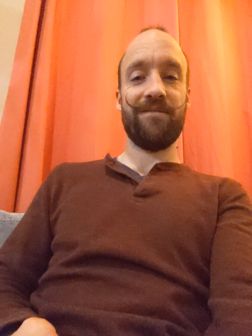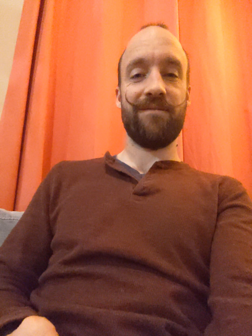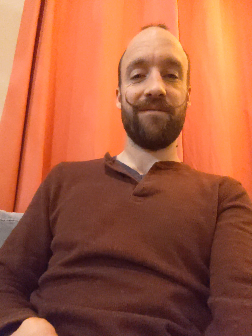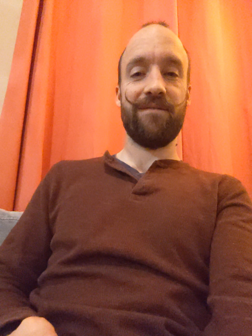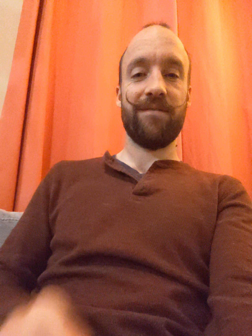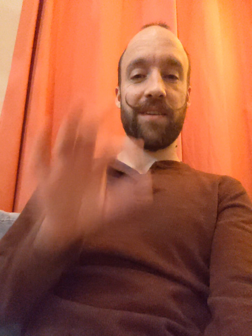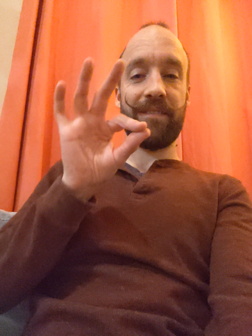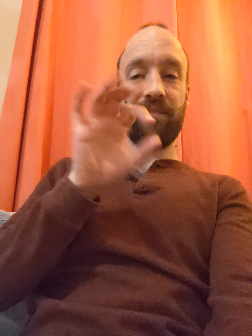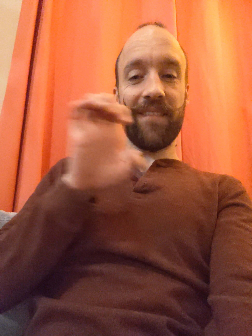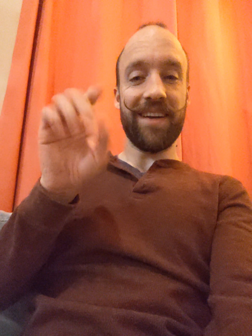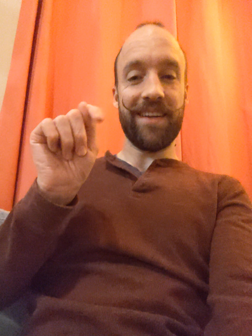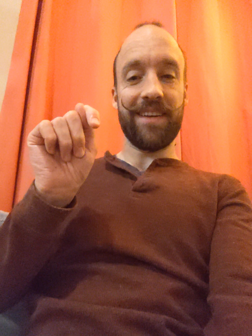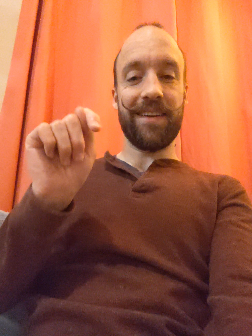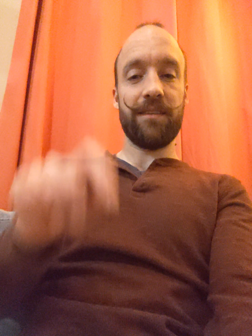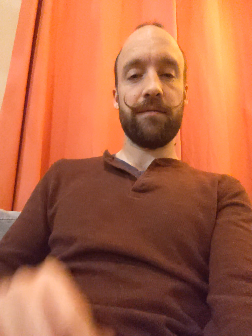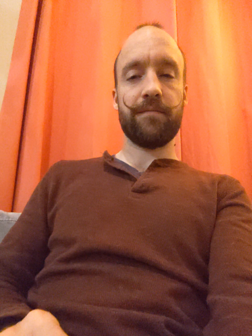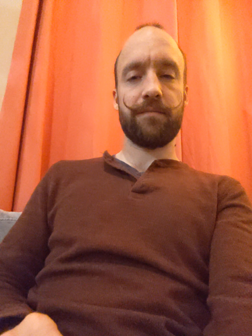feet